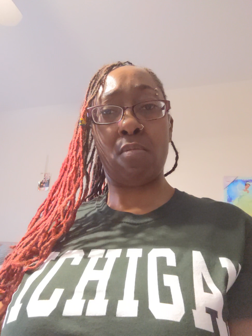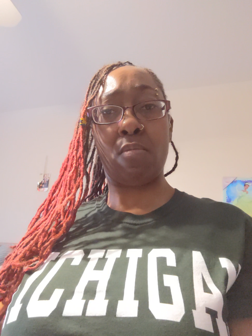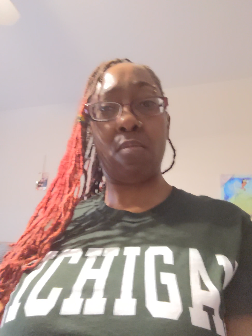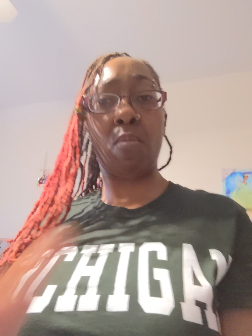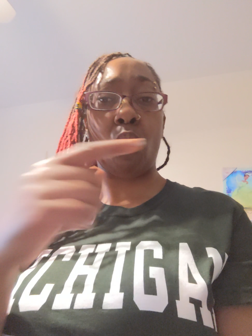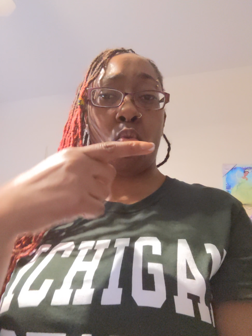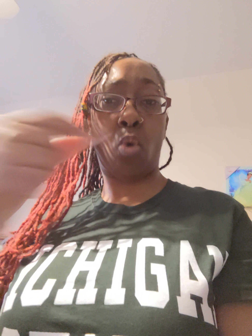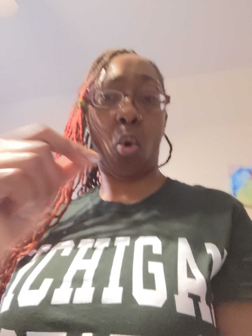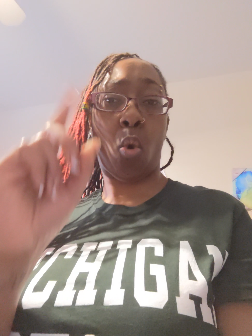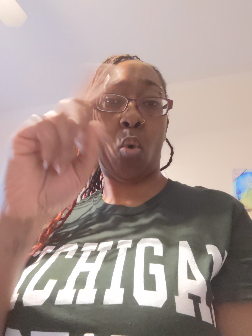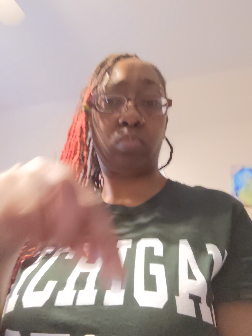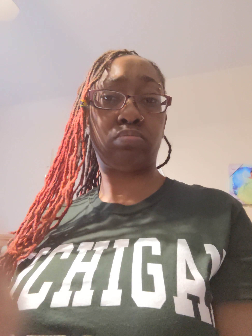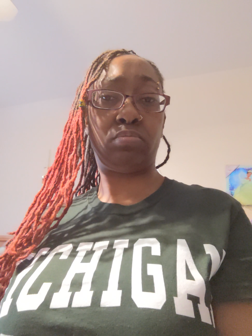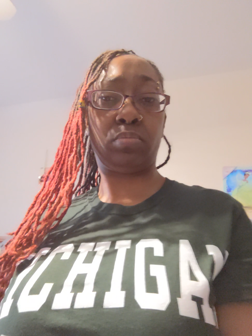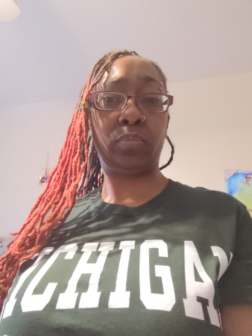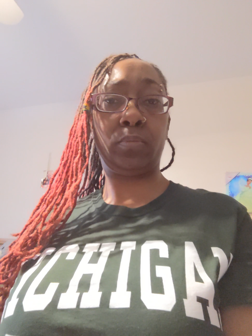go